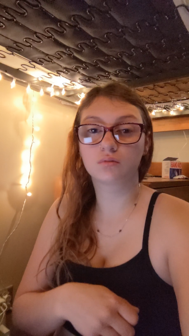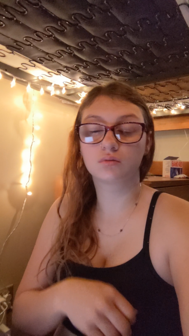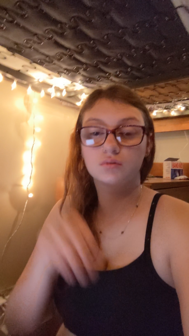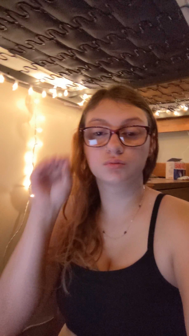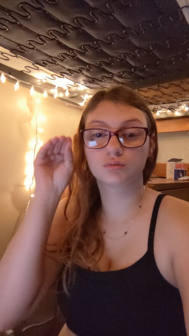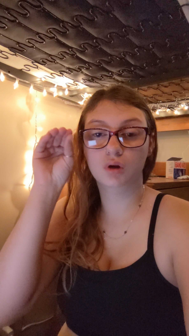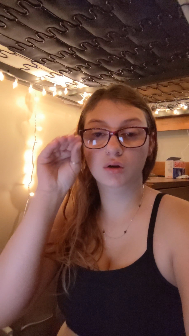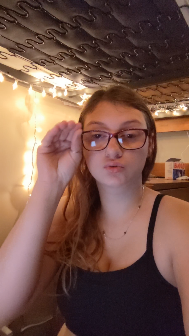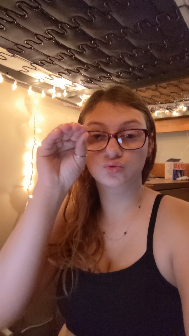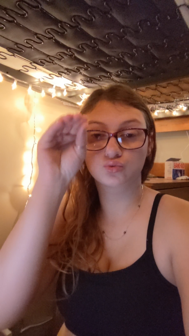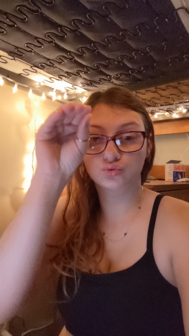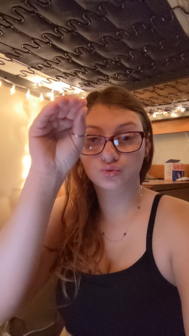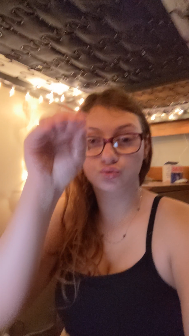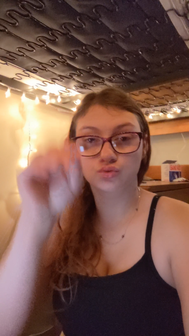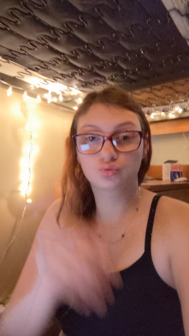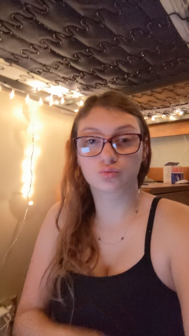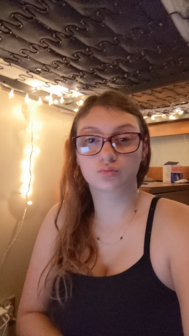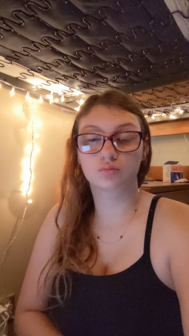dinosaur